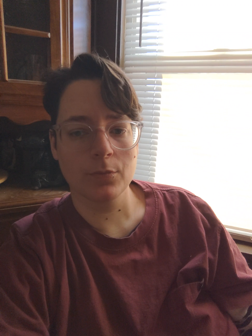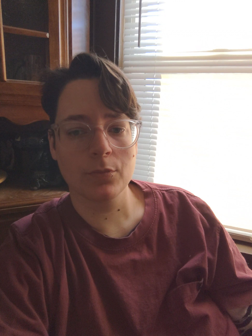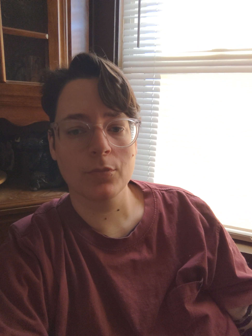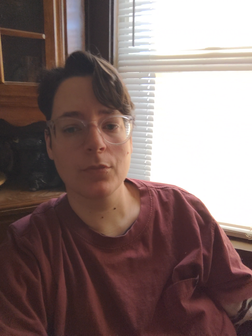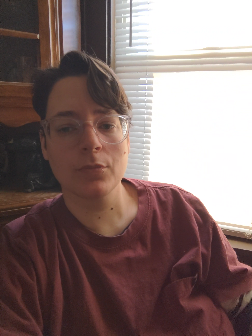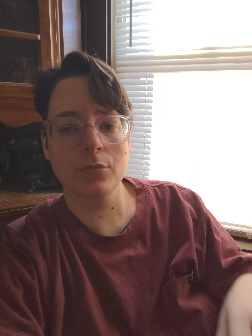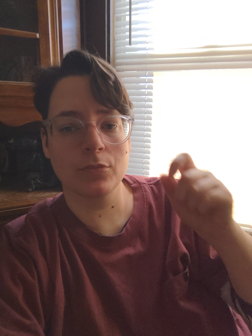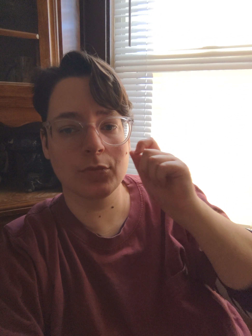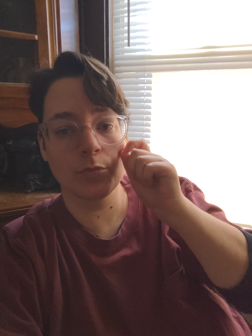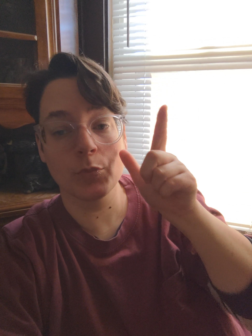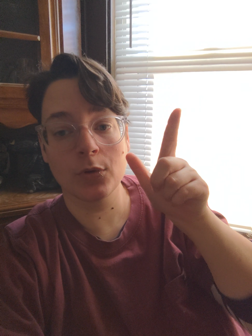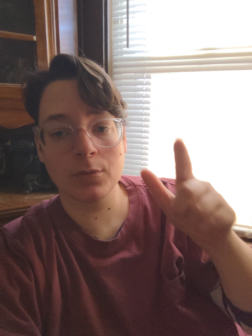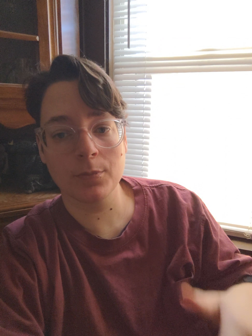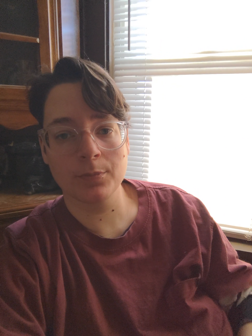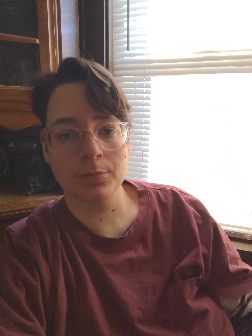wake